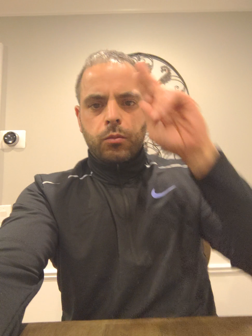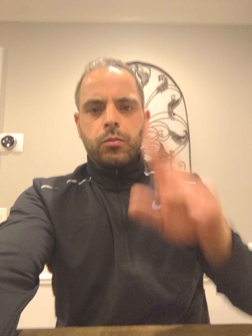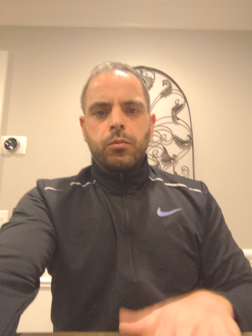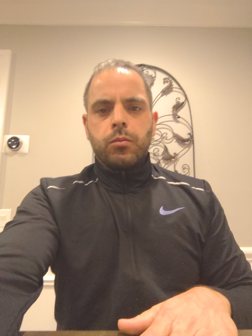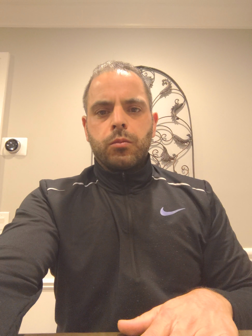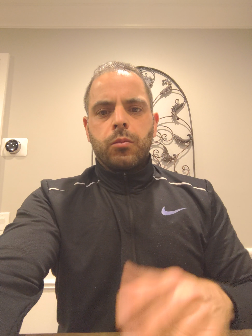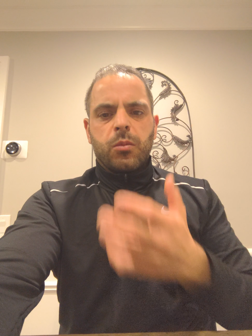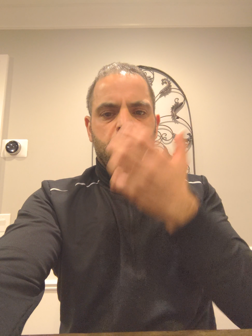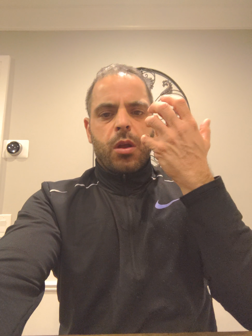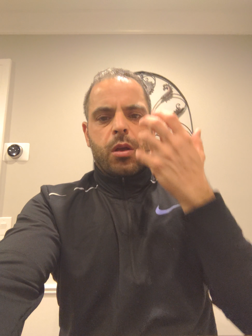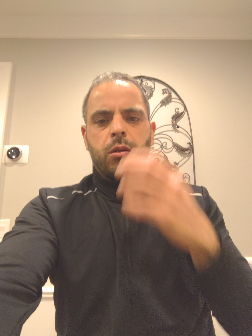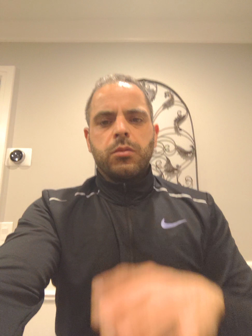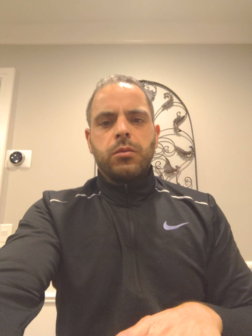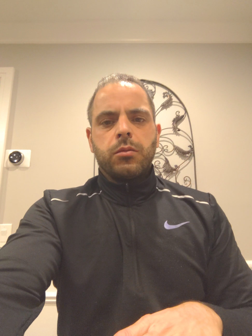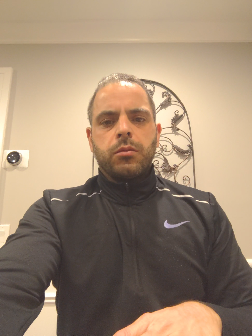mad